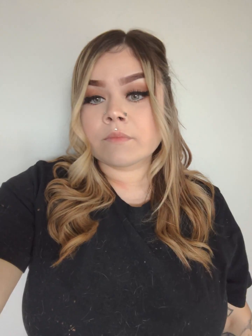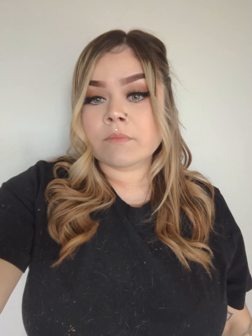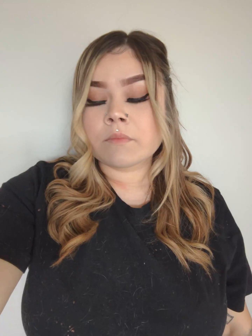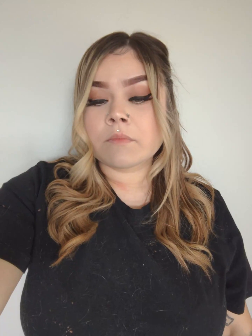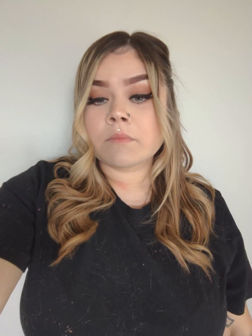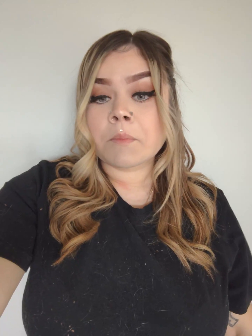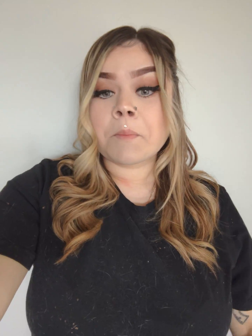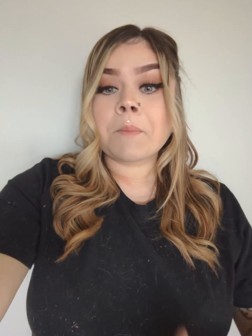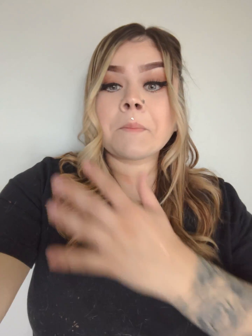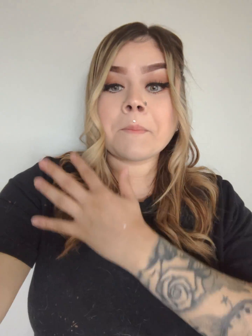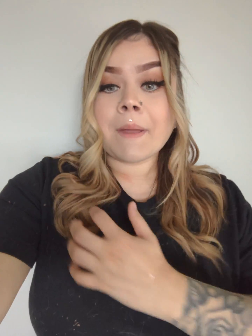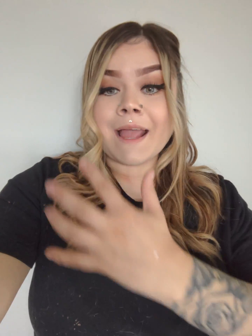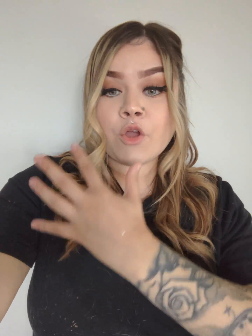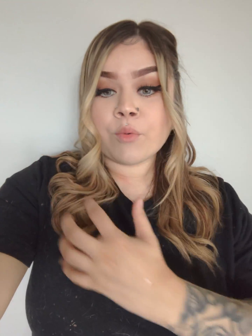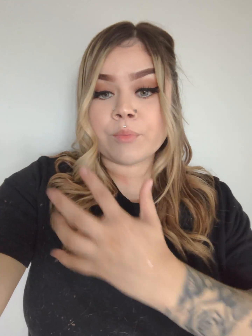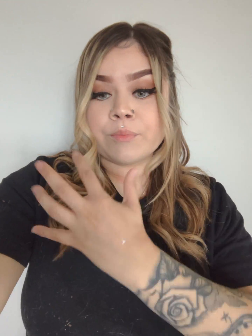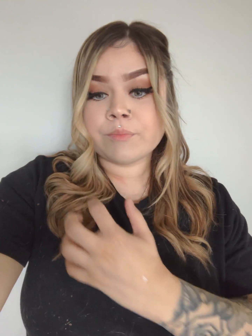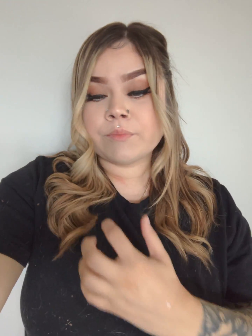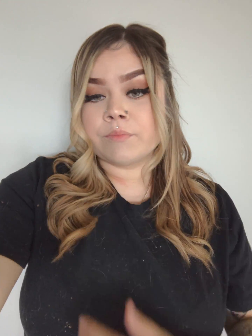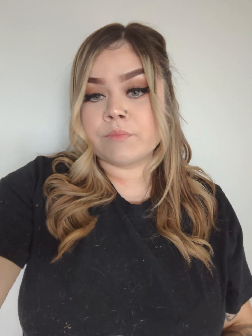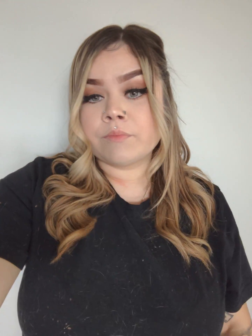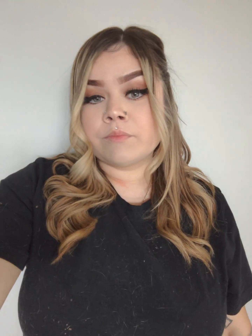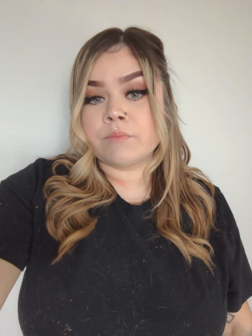bear